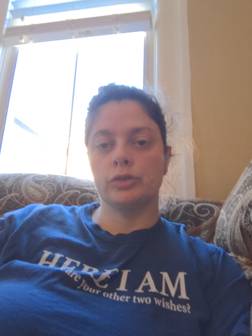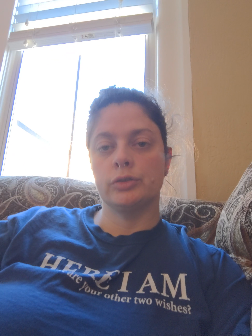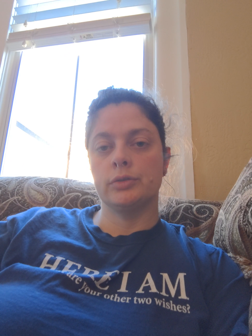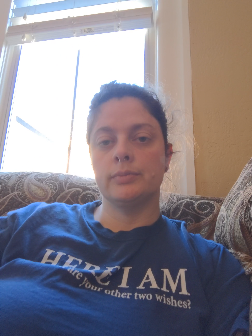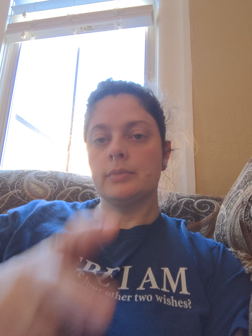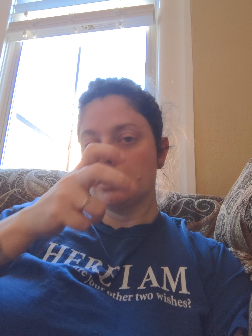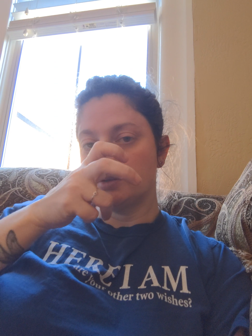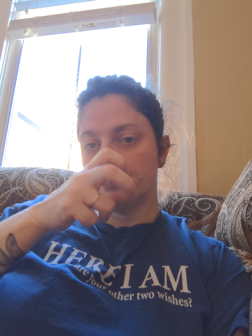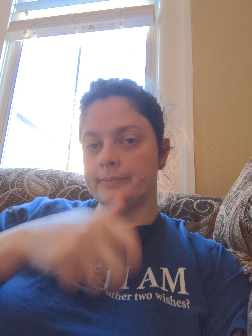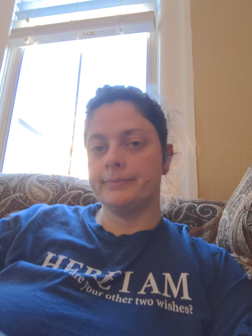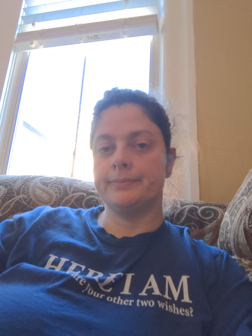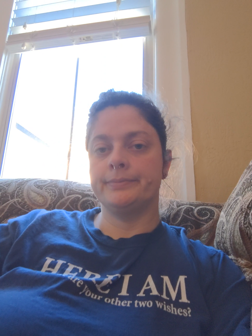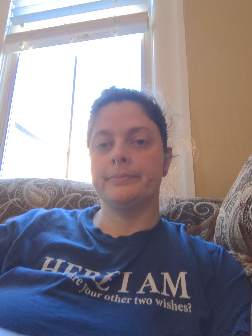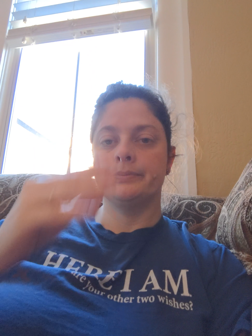bug